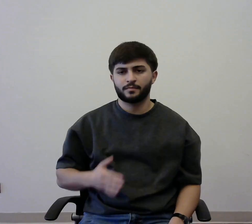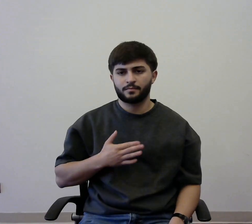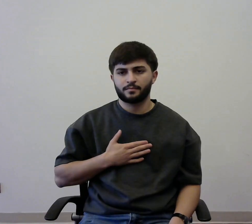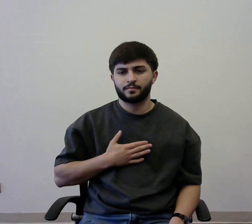mən